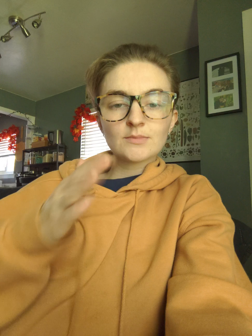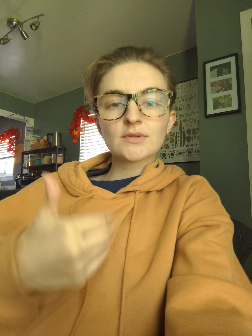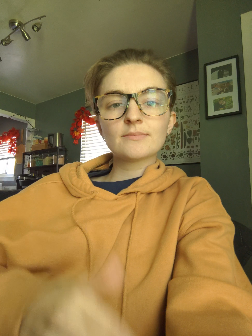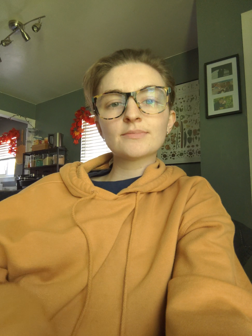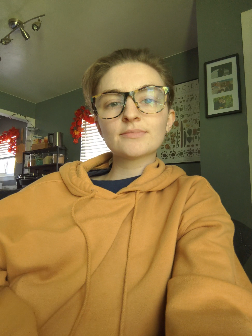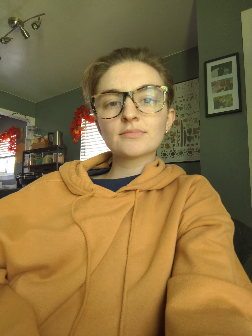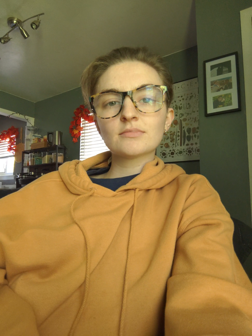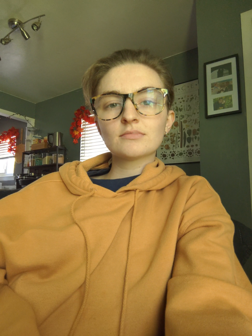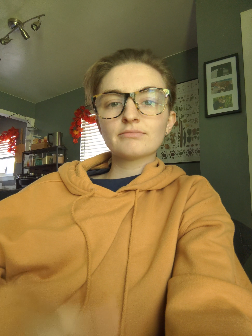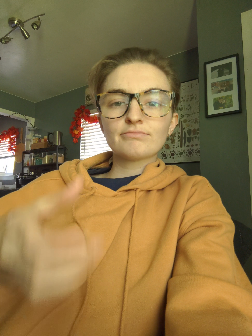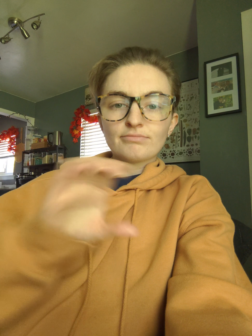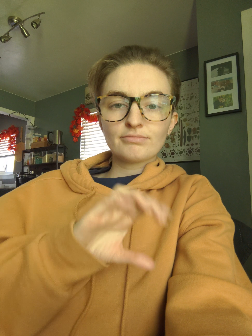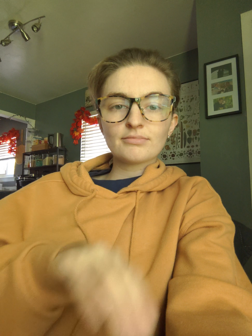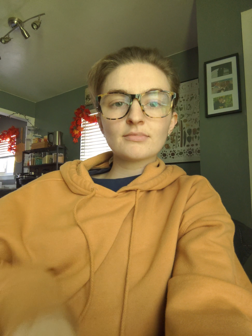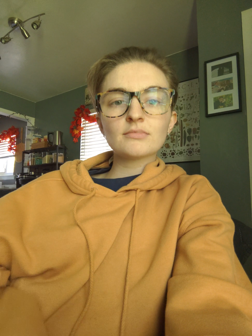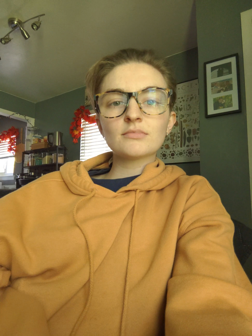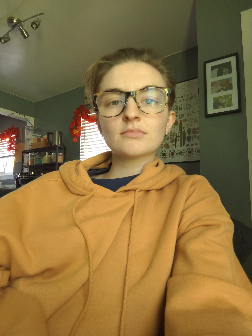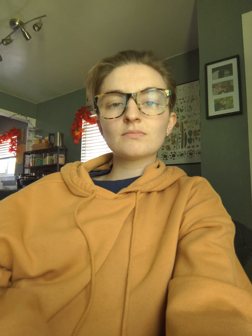dump